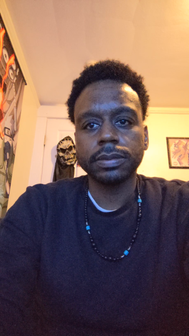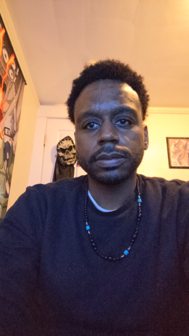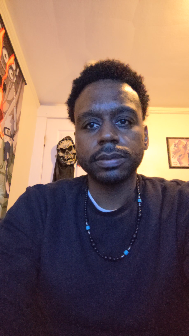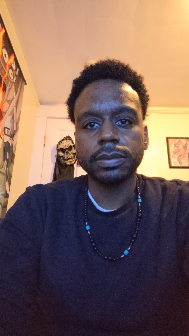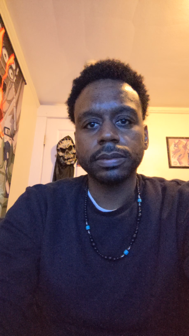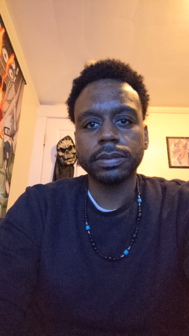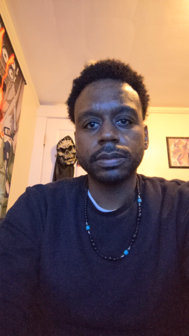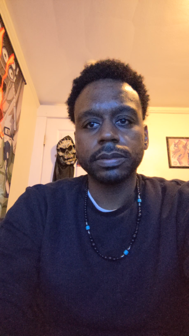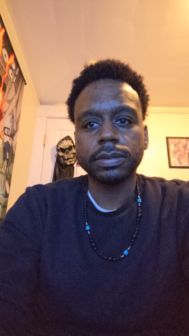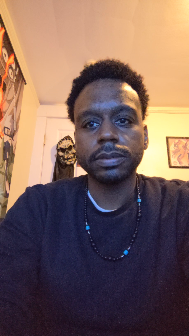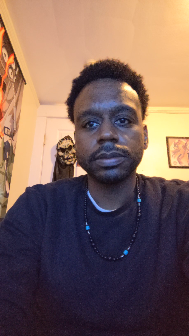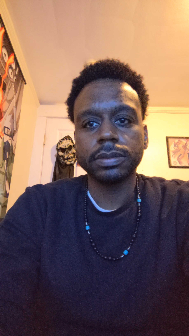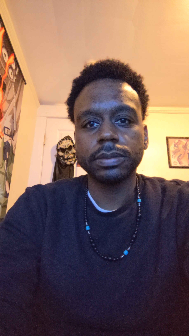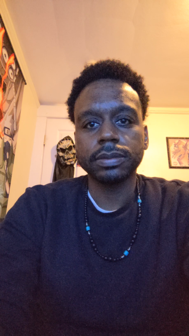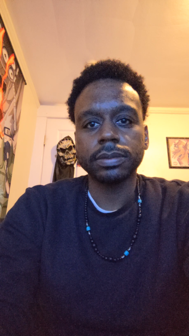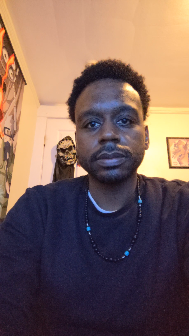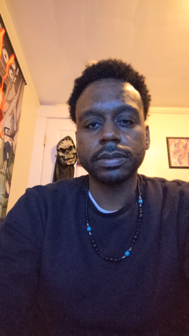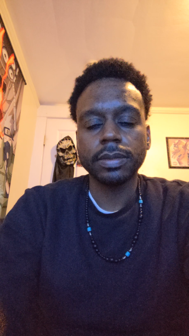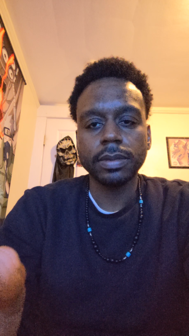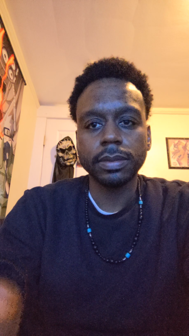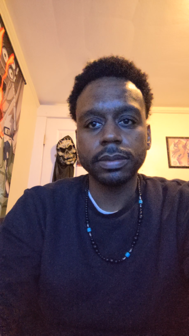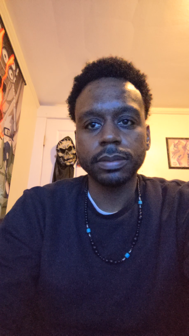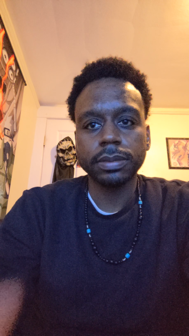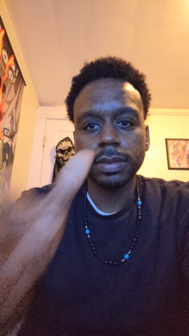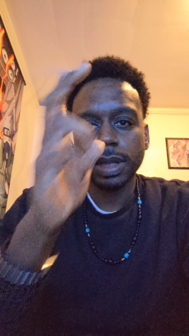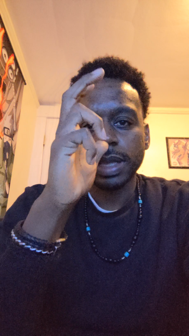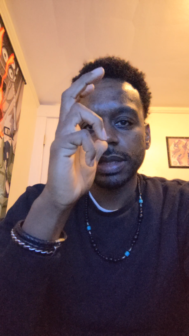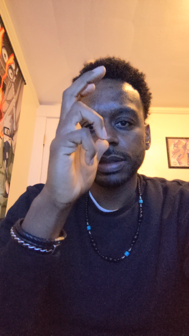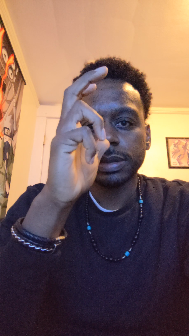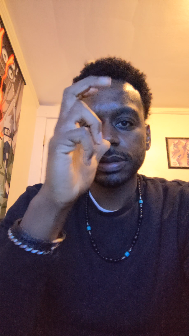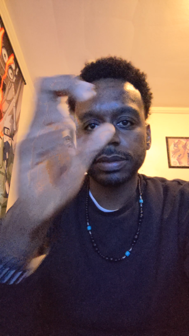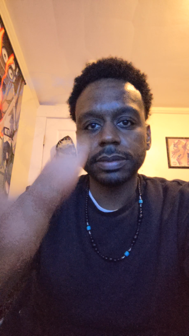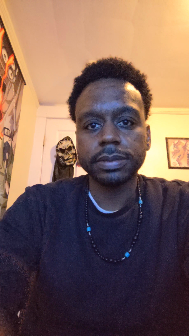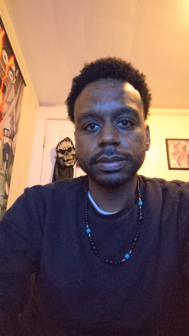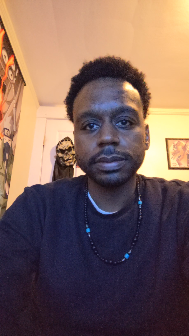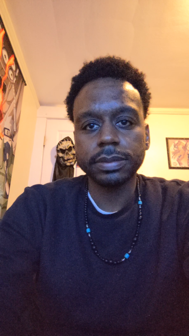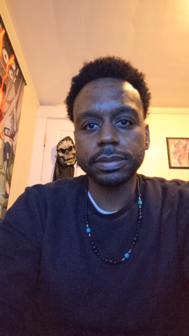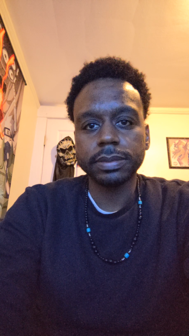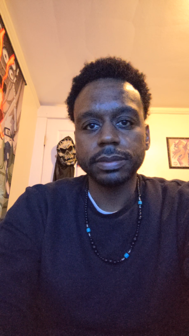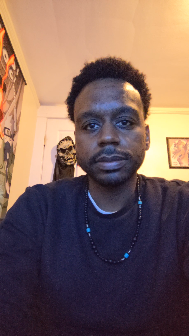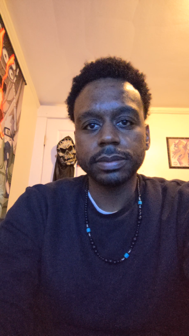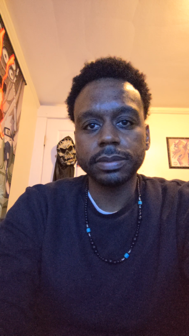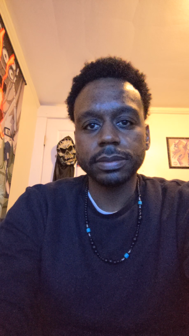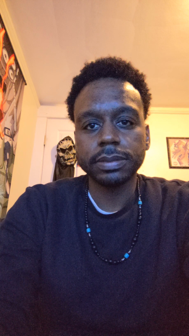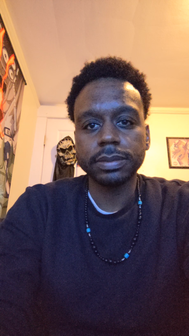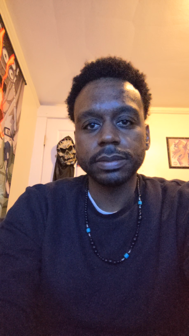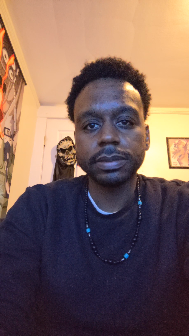ant